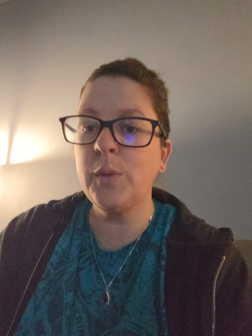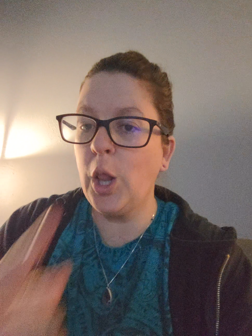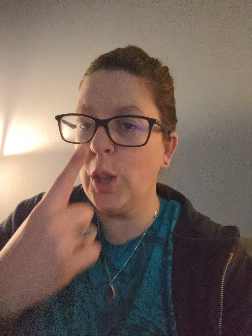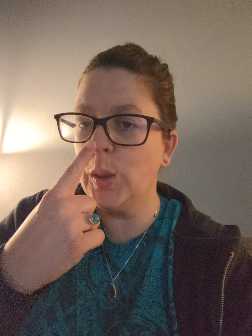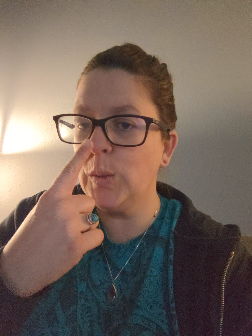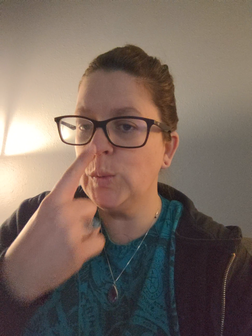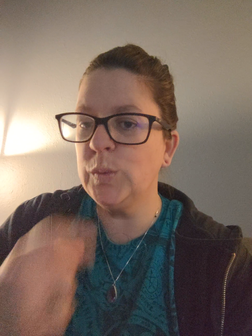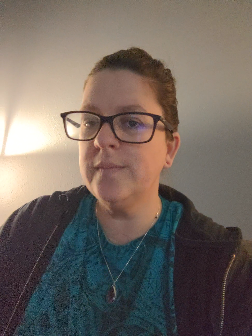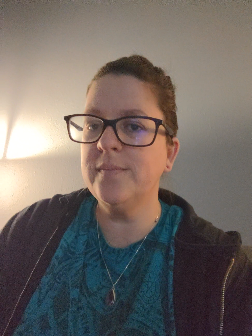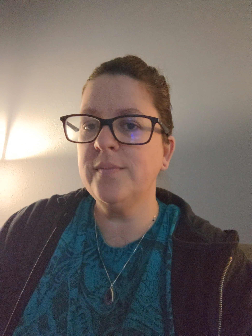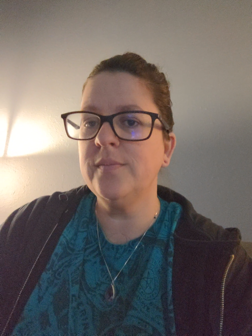nose